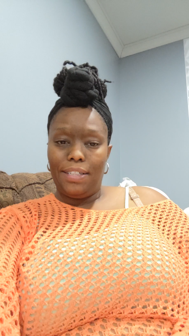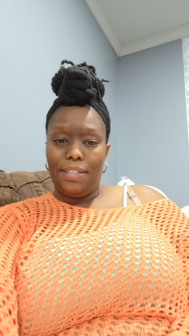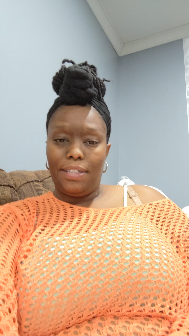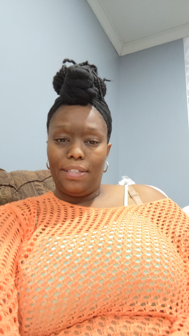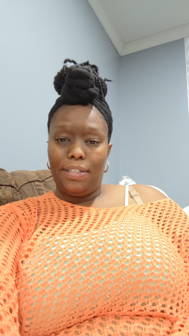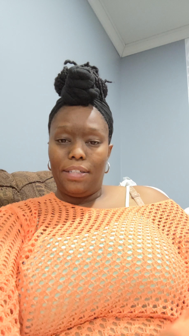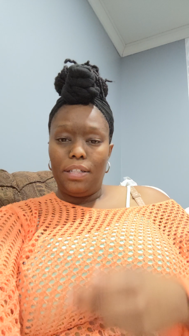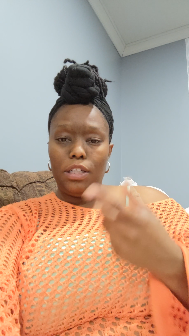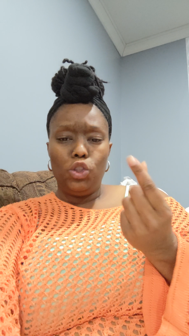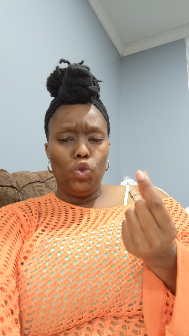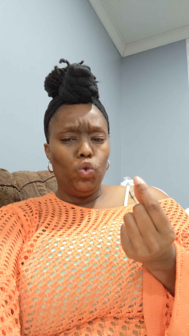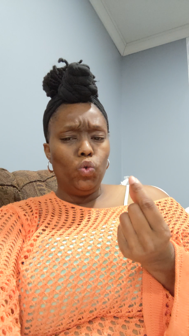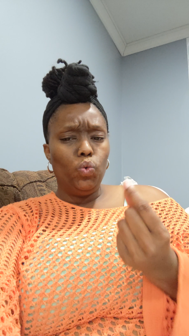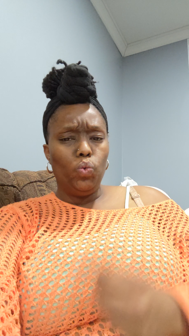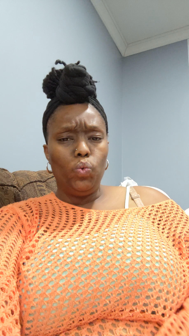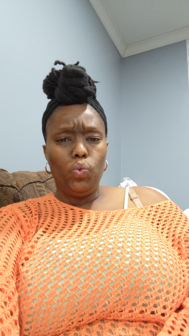do